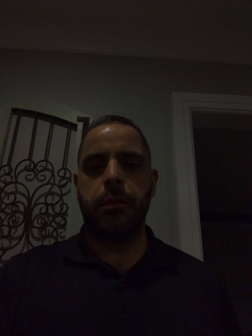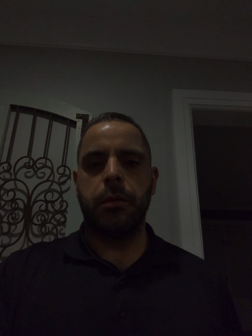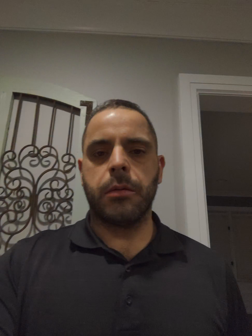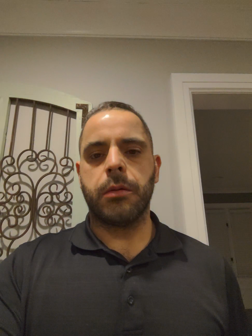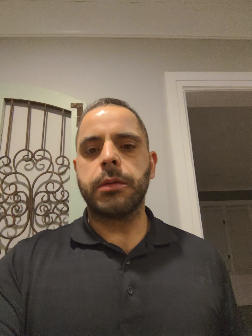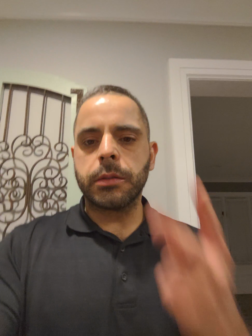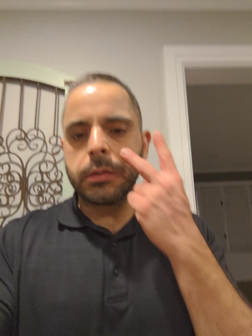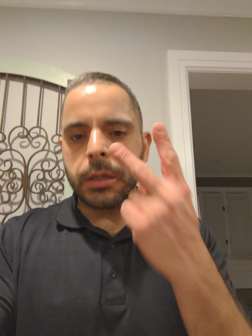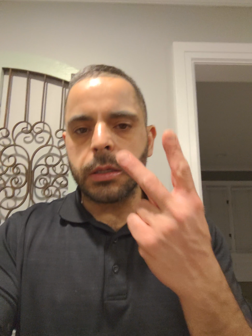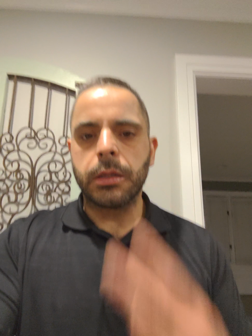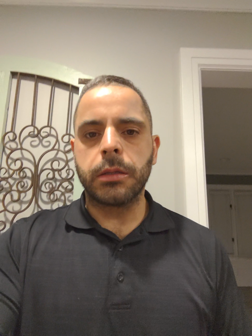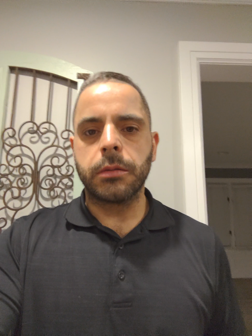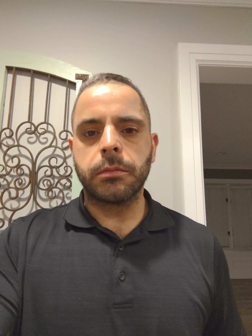see